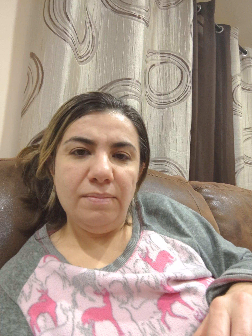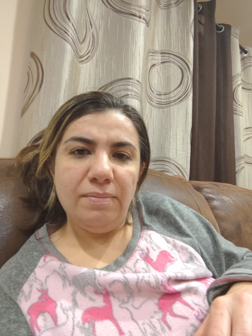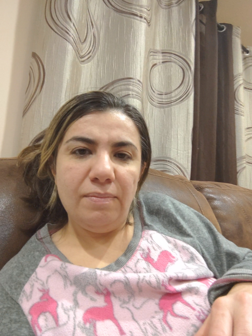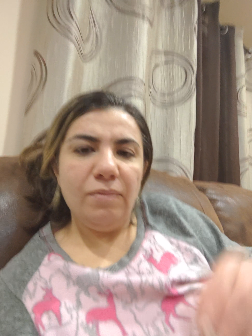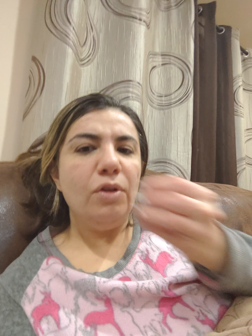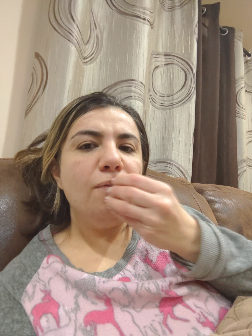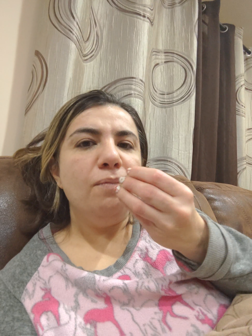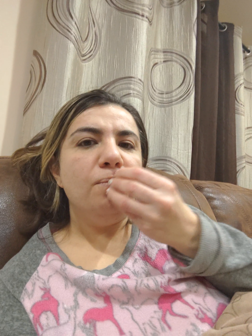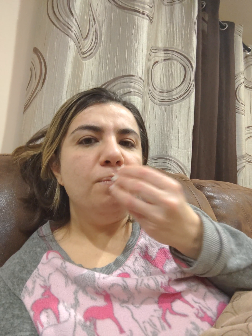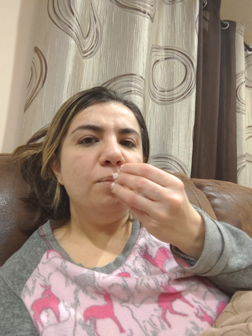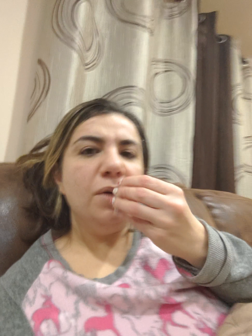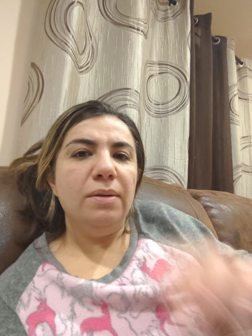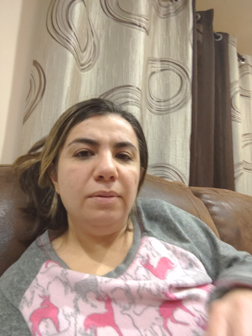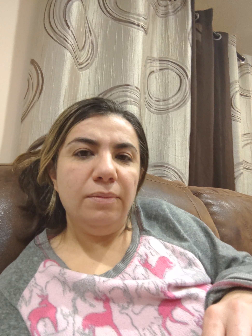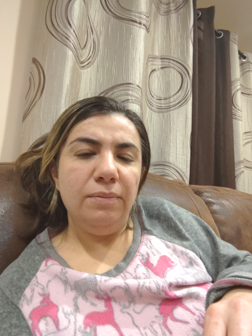food